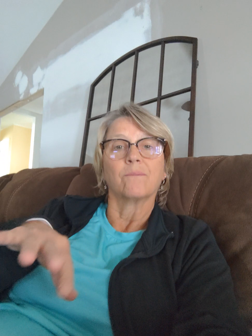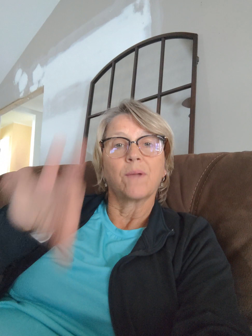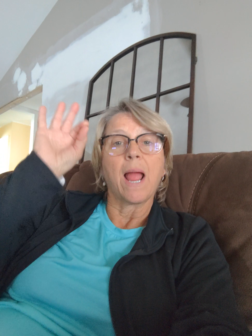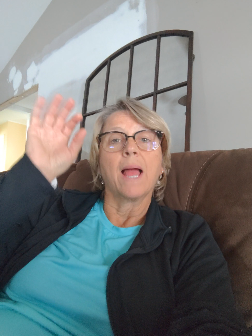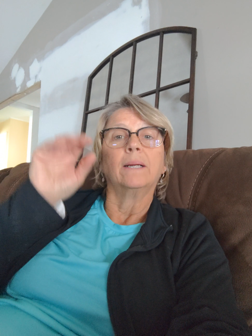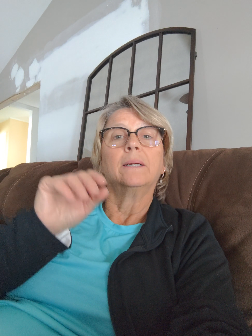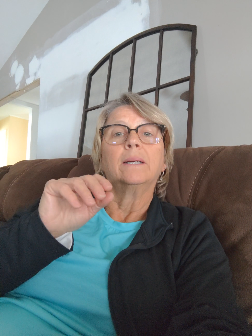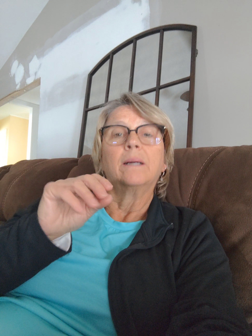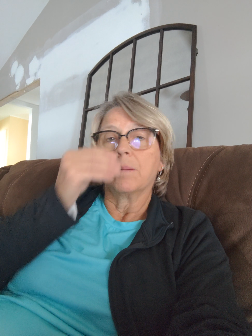find